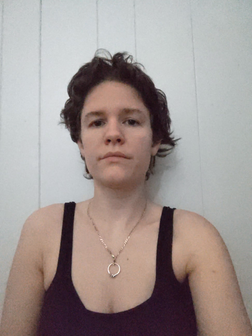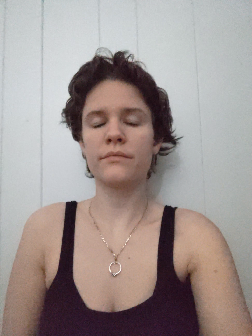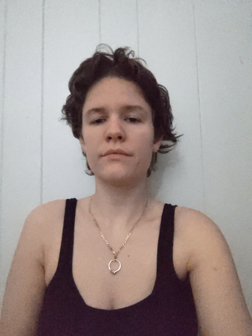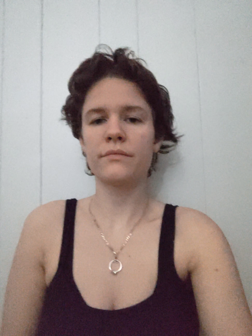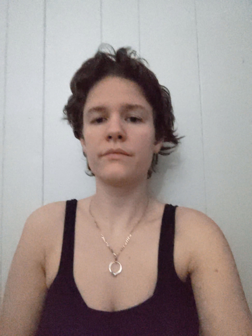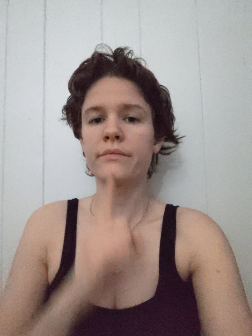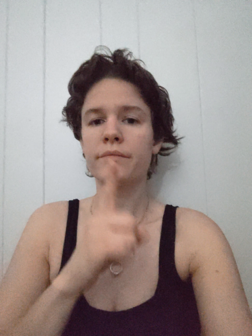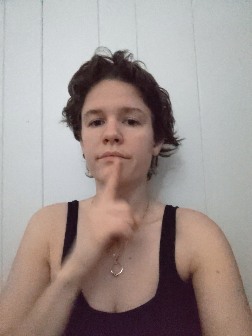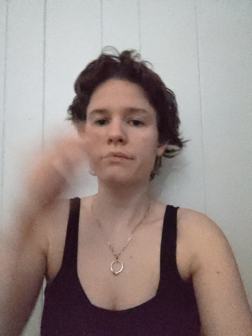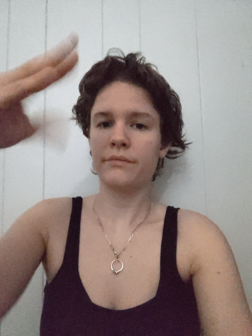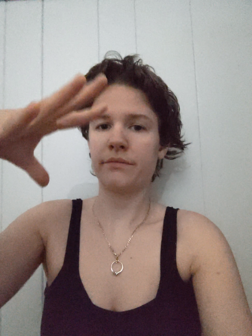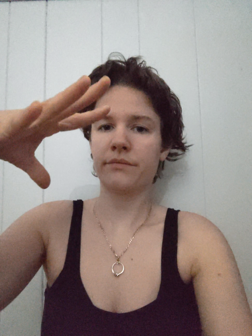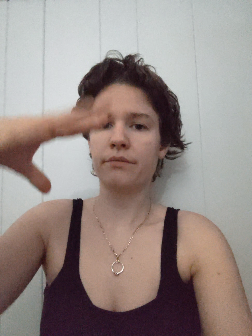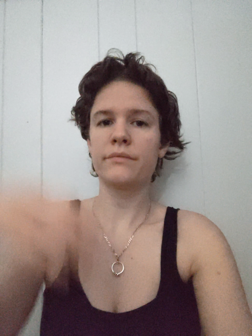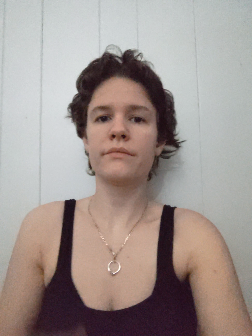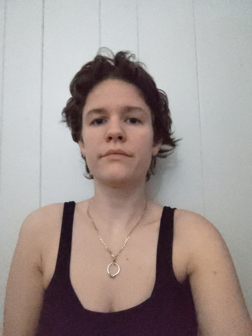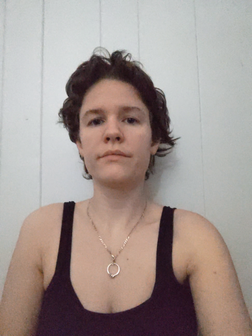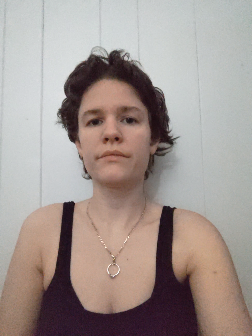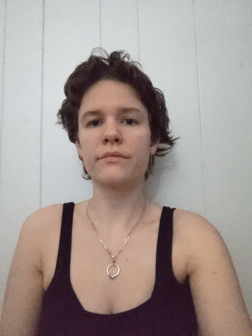lamp